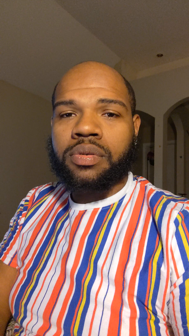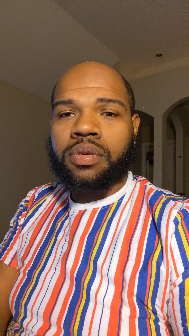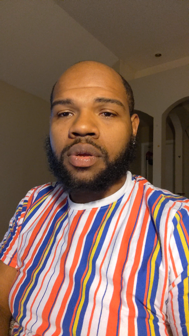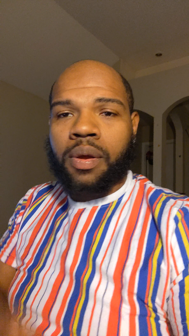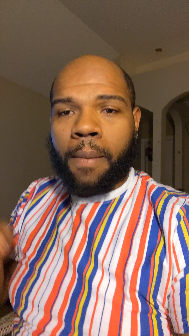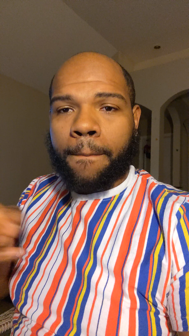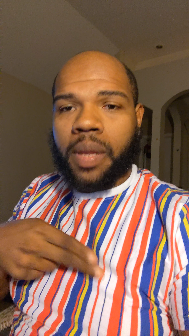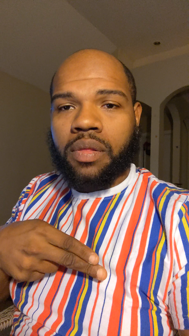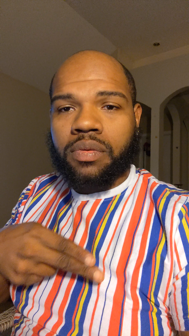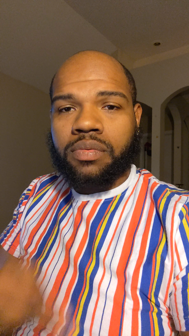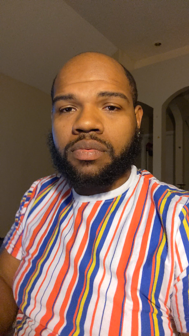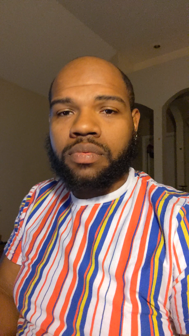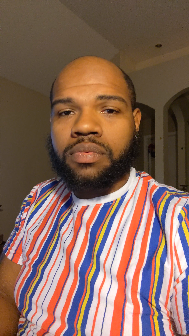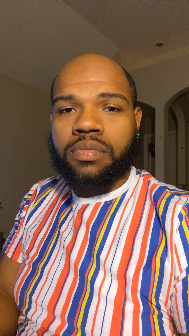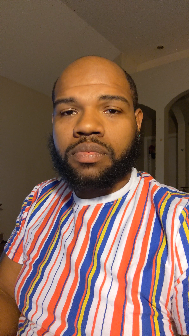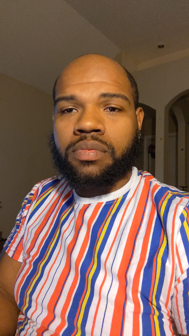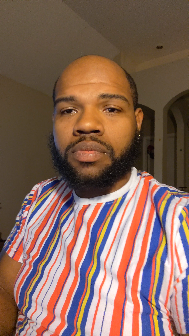belt